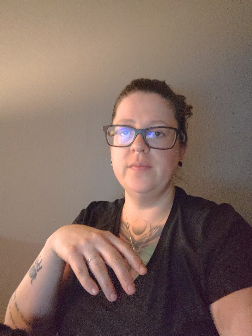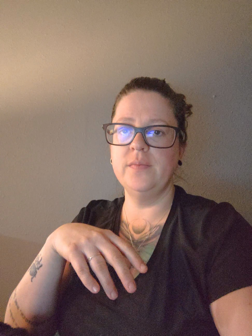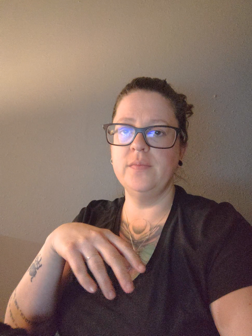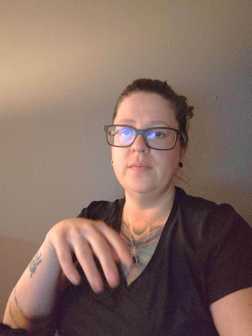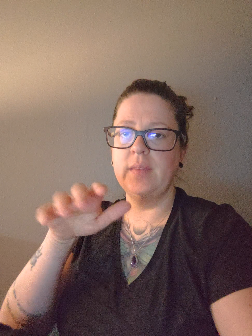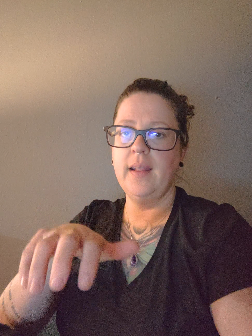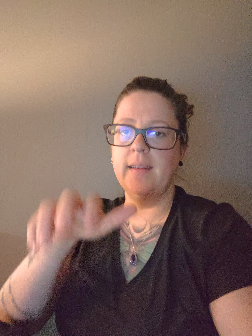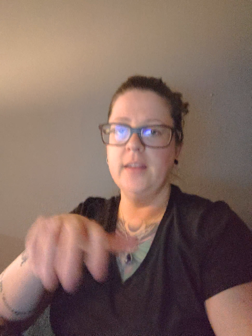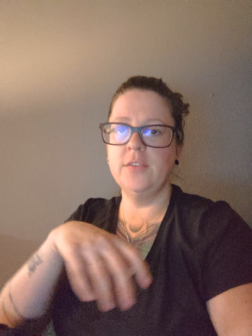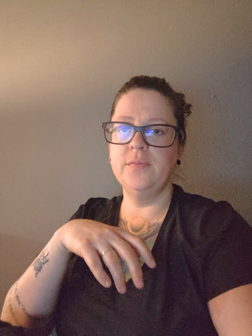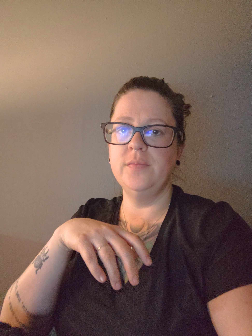alligator